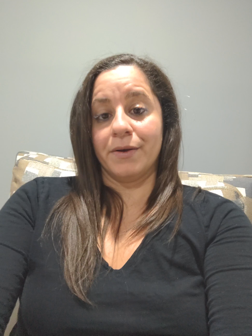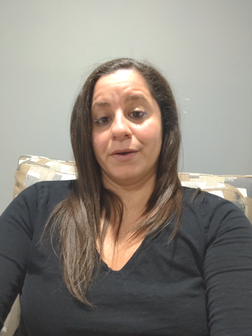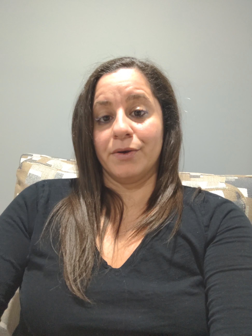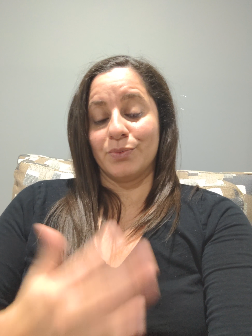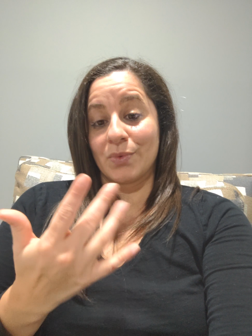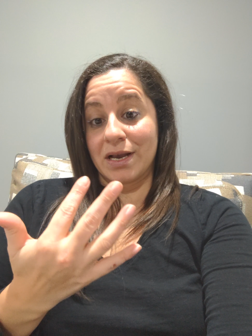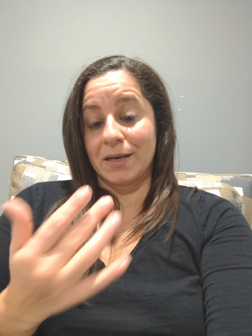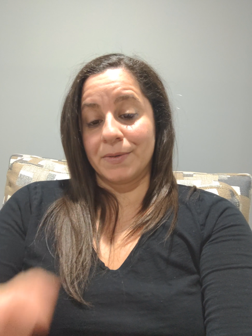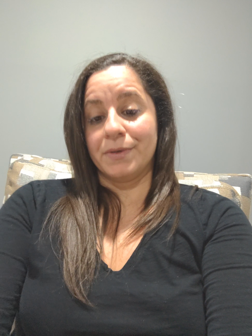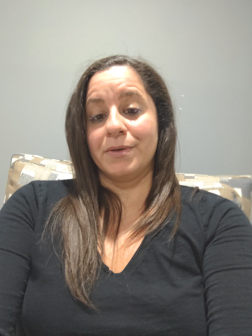wait